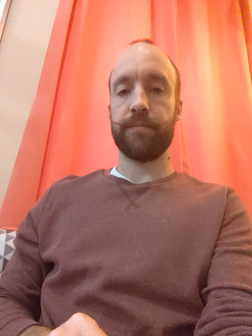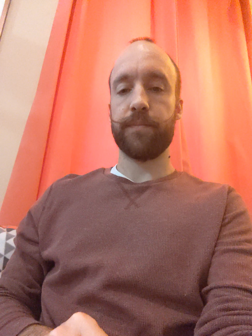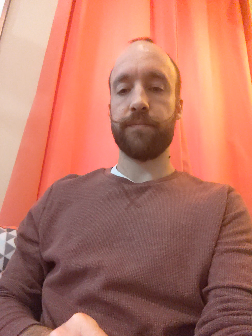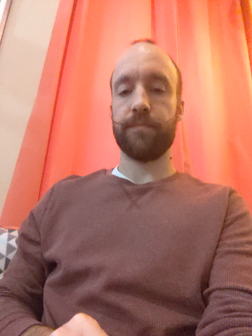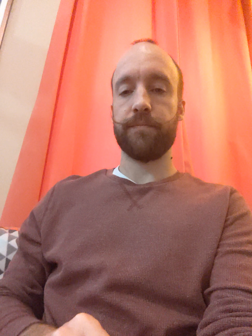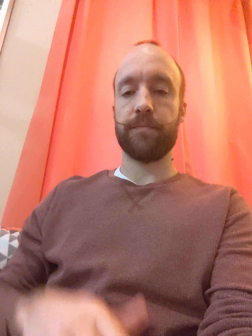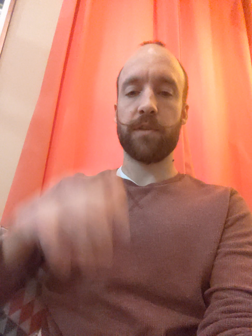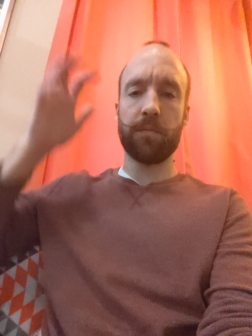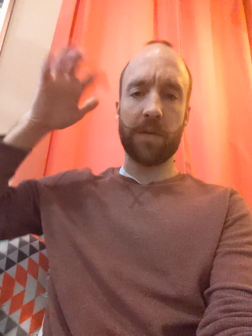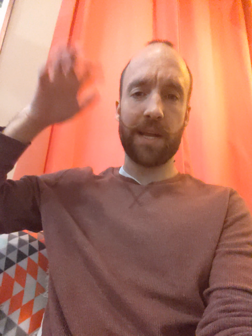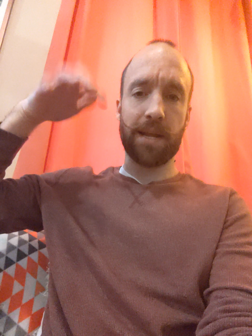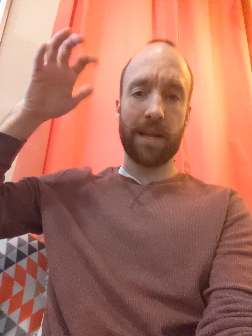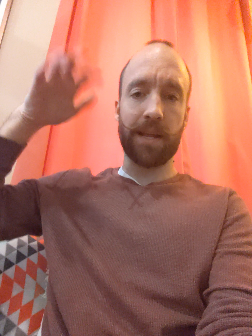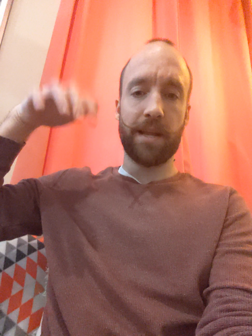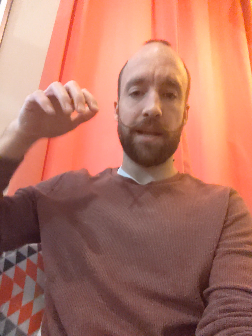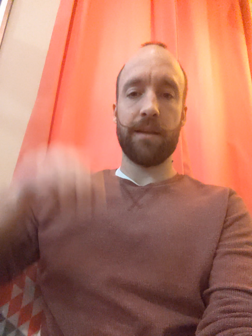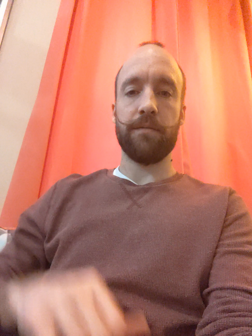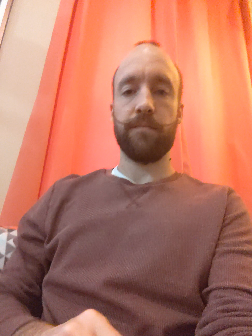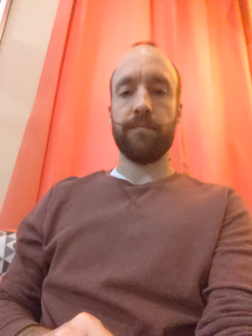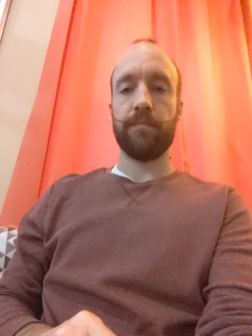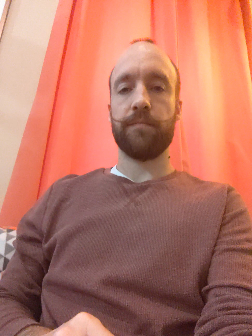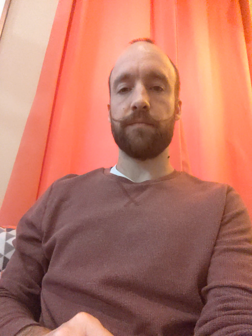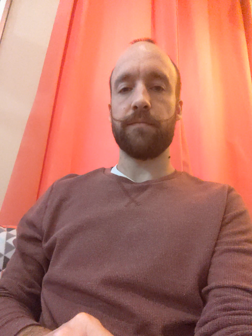rain